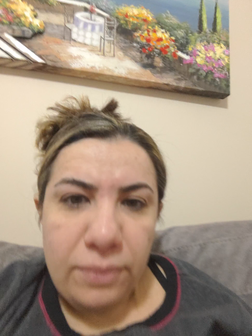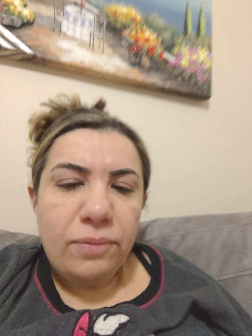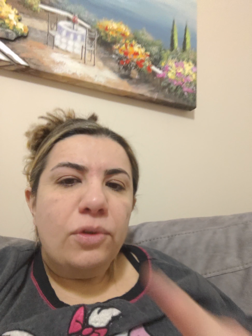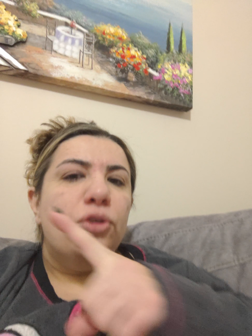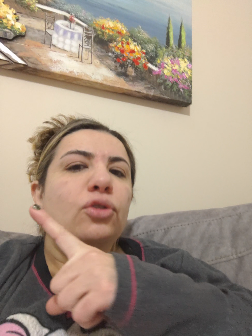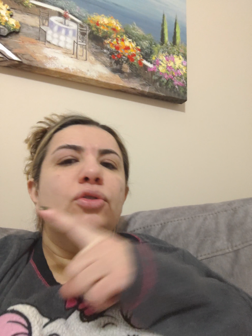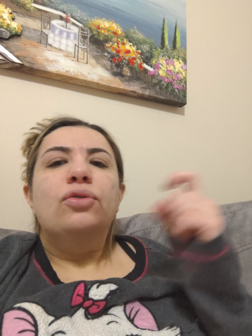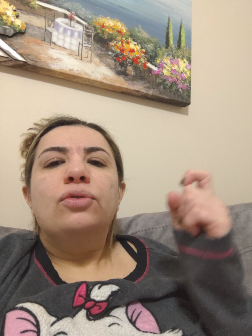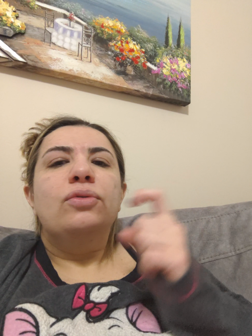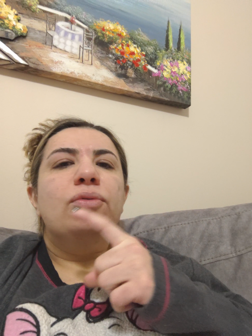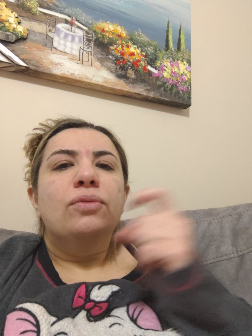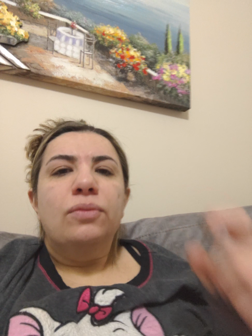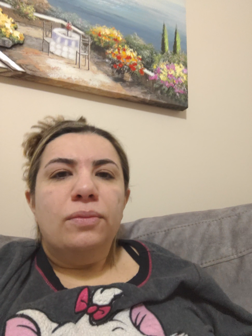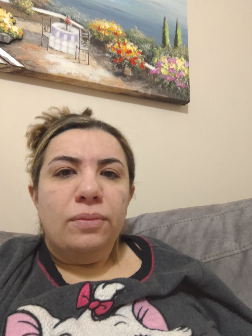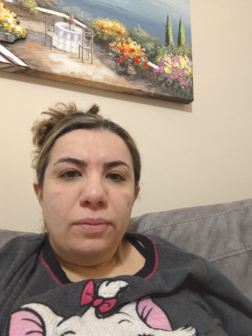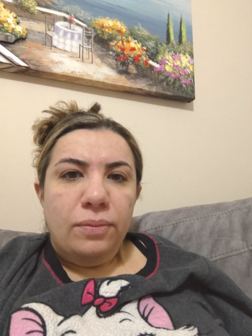dryer